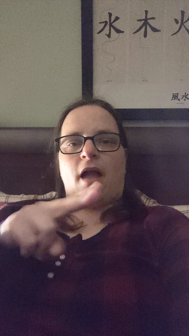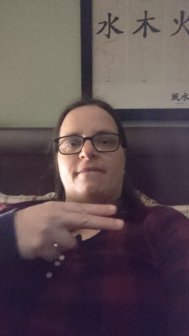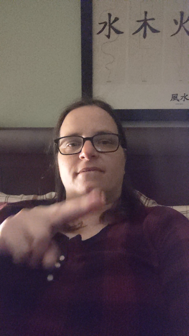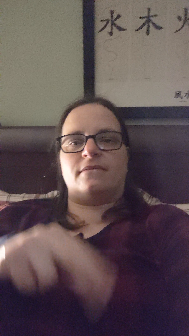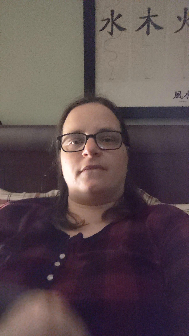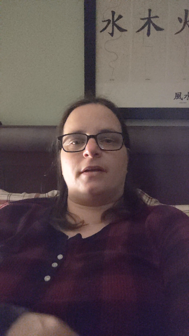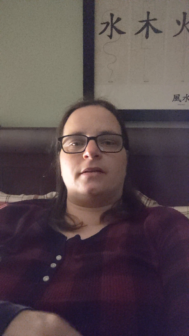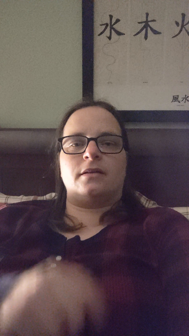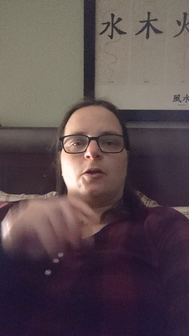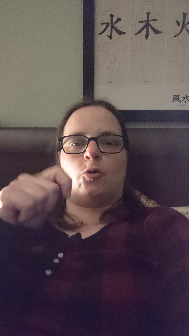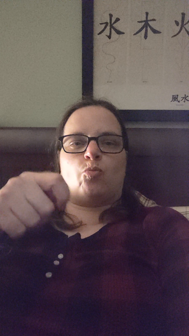rip